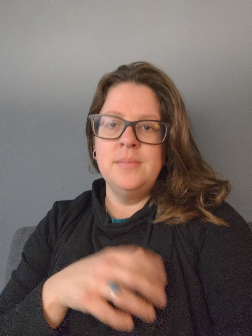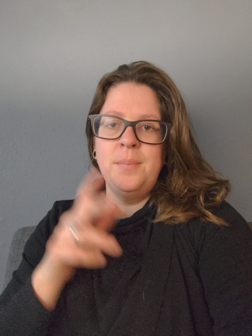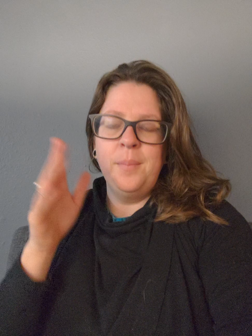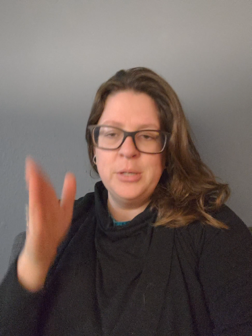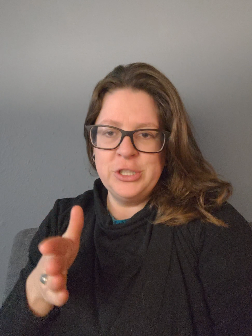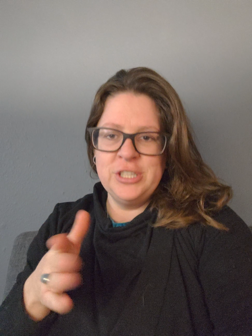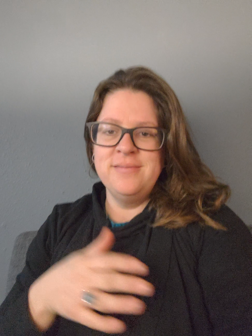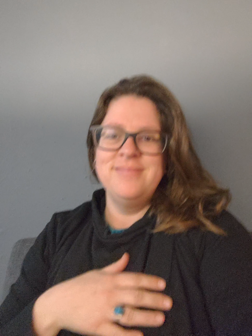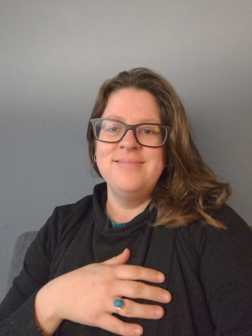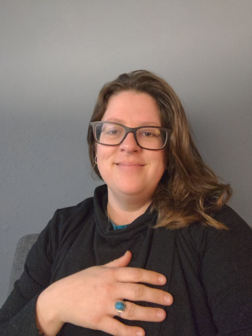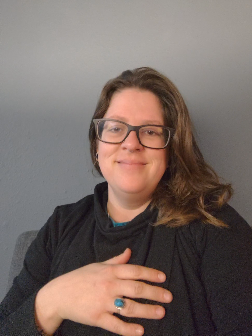person